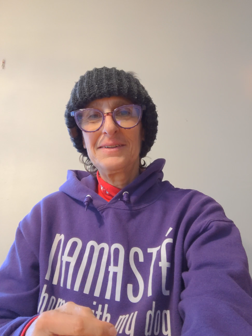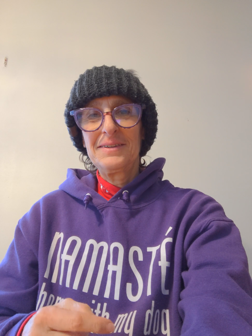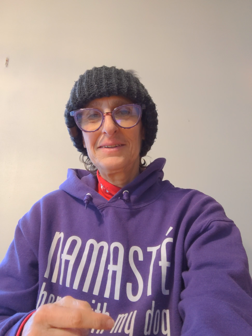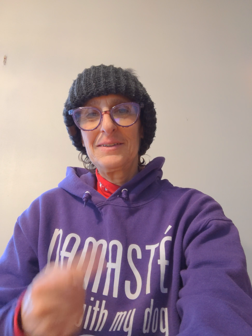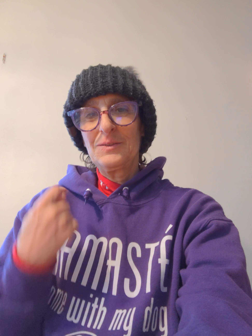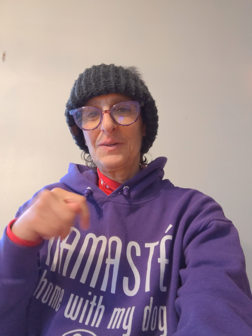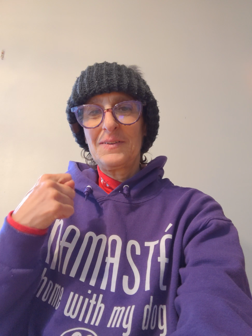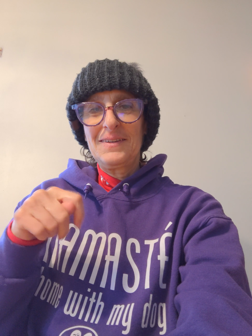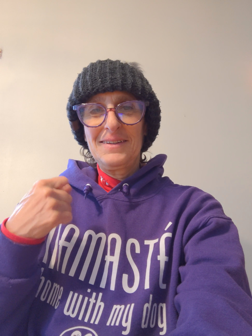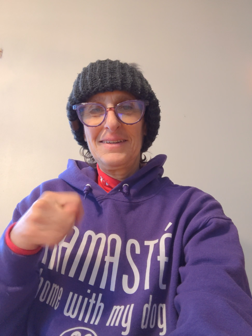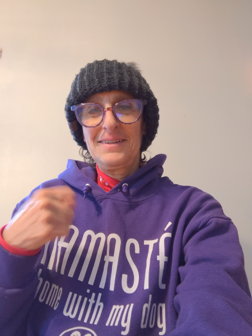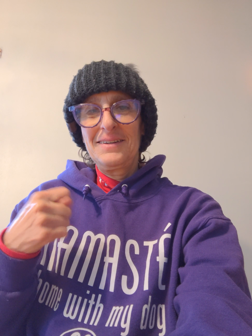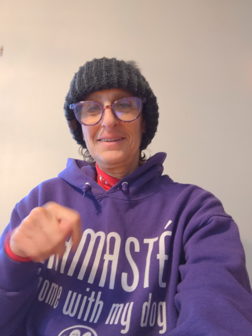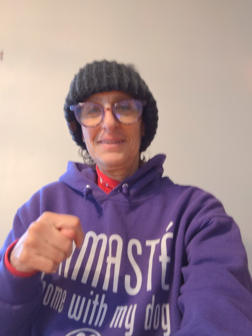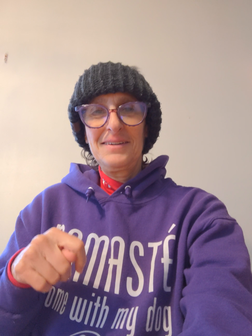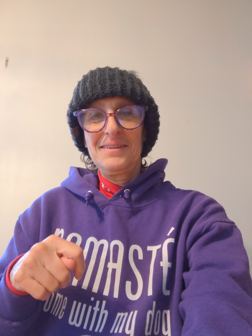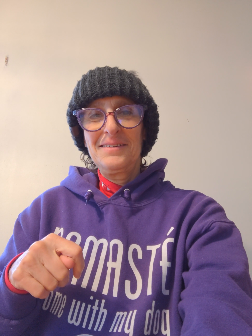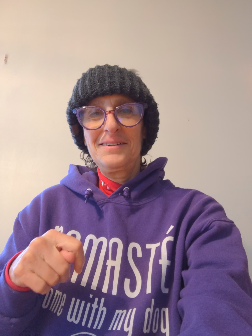toy